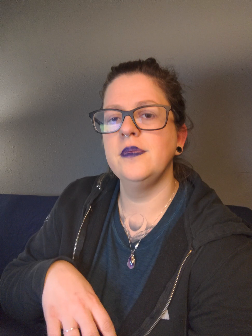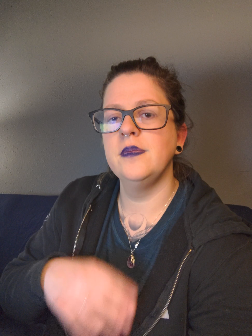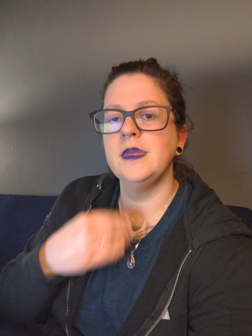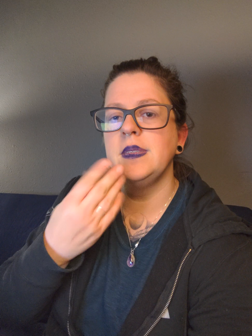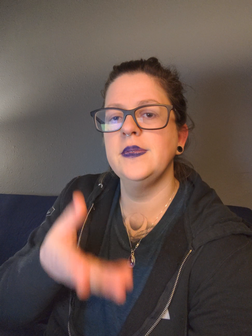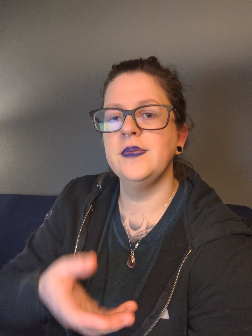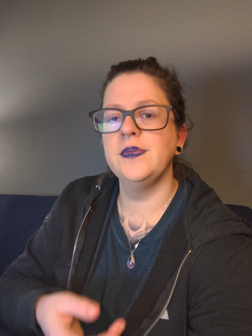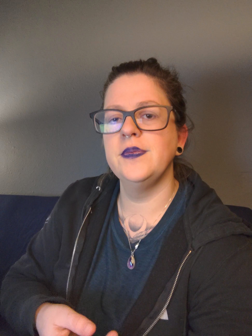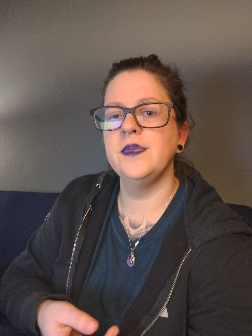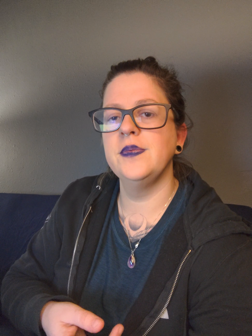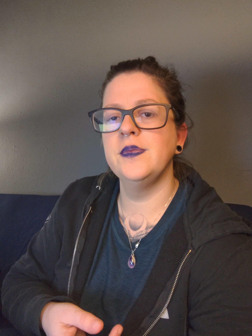give